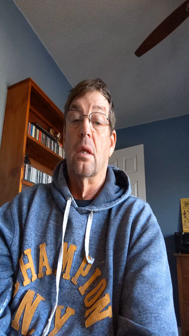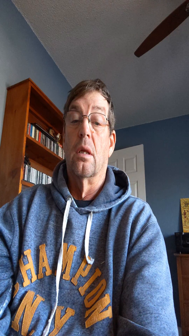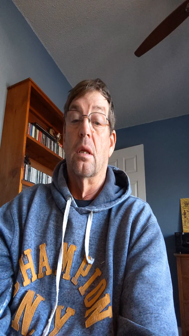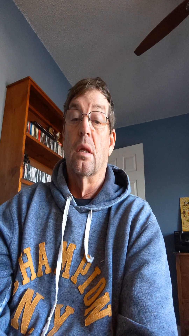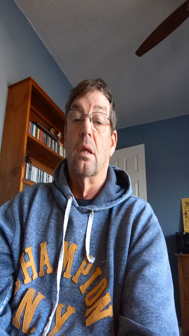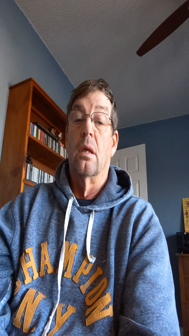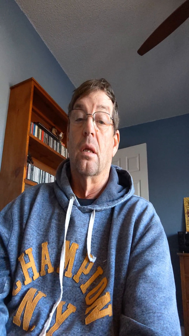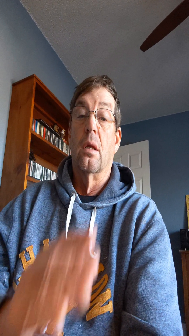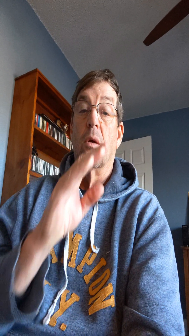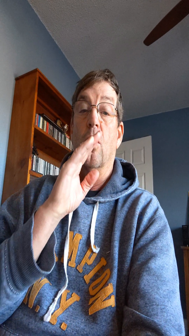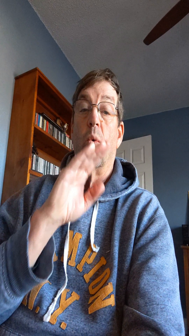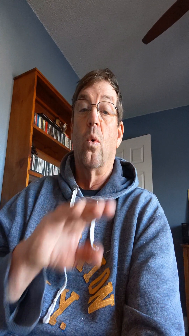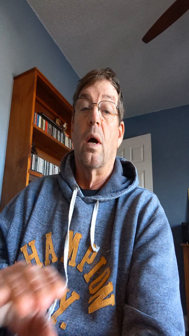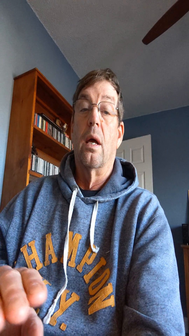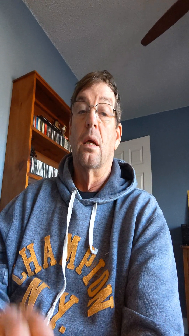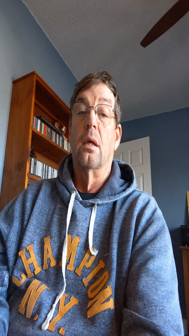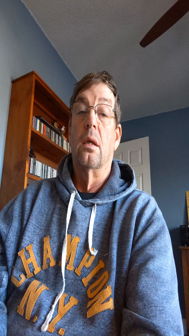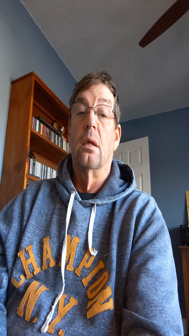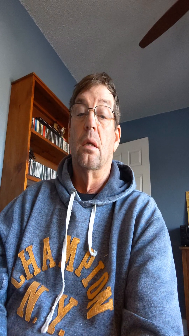quiet